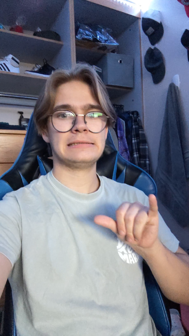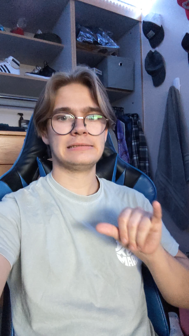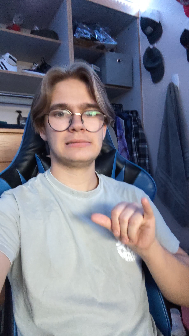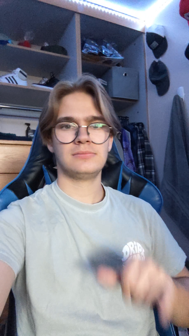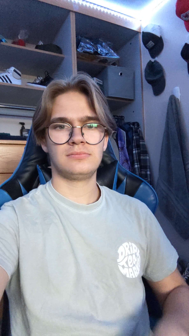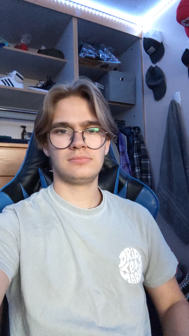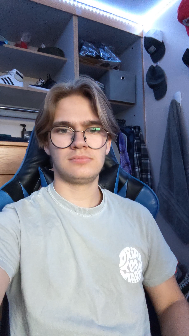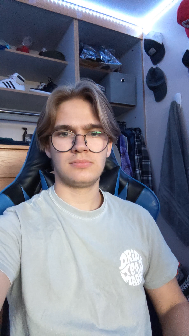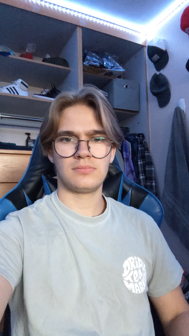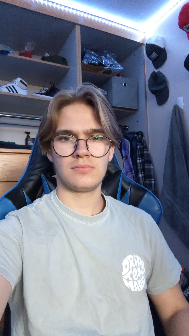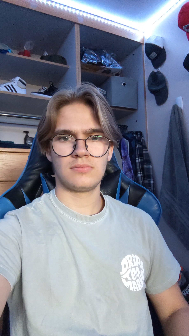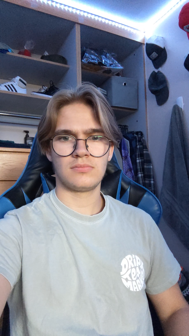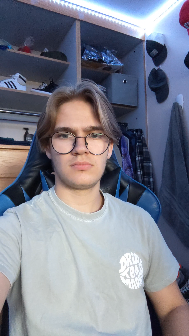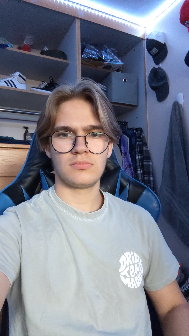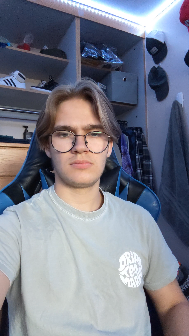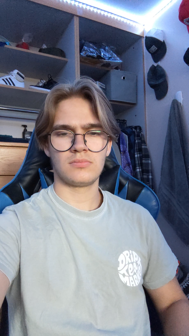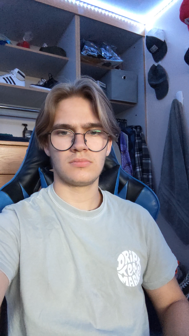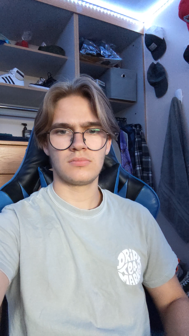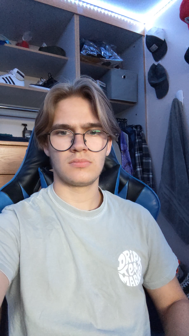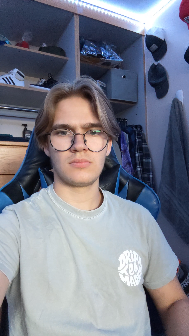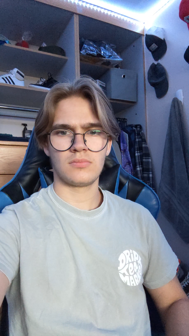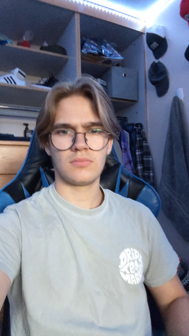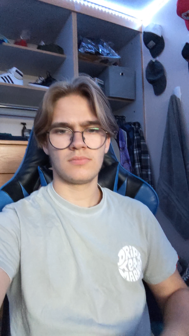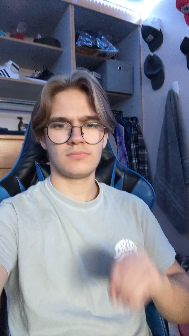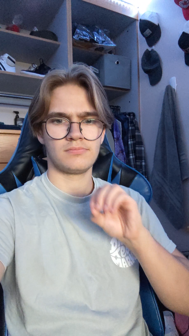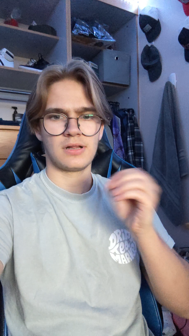none